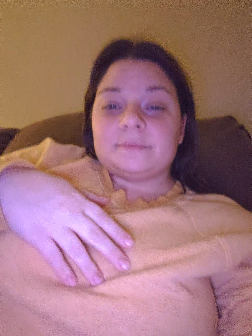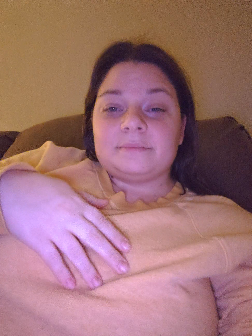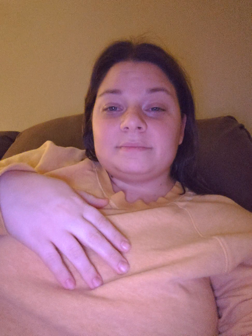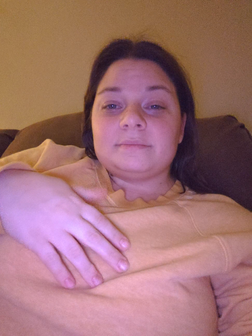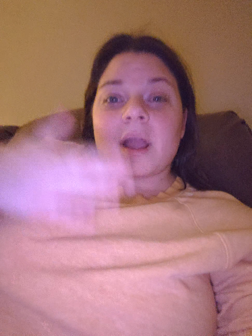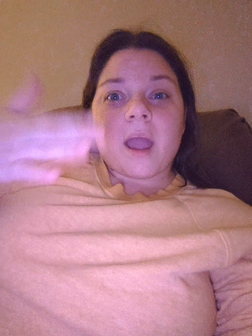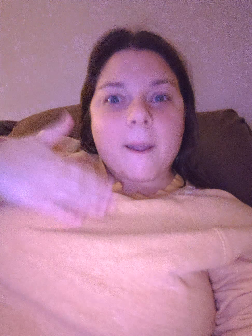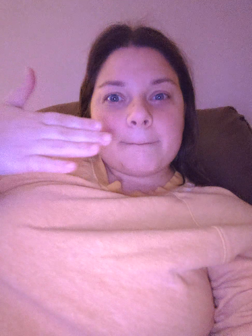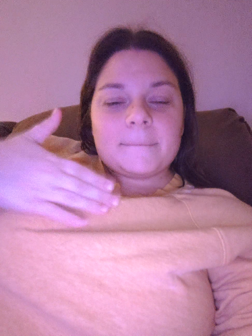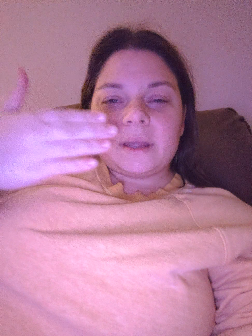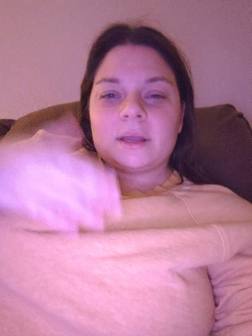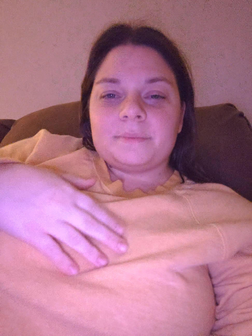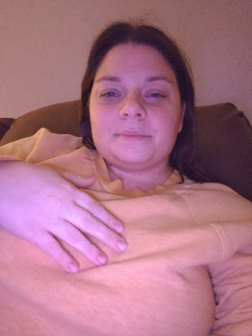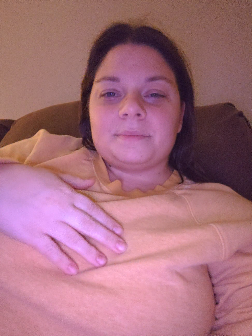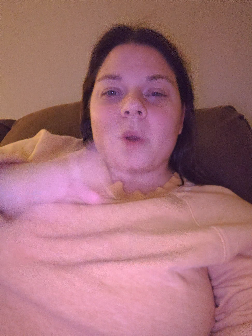happy